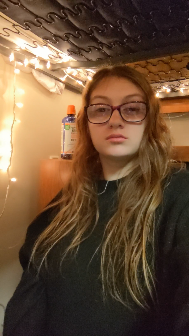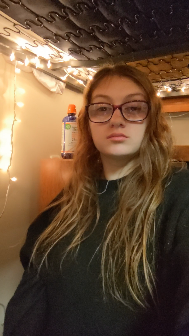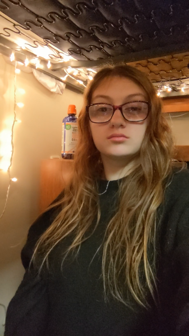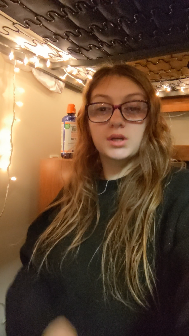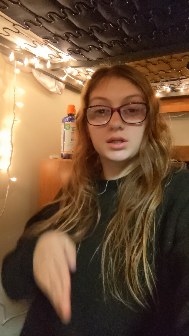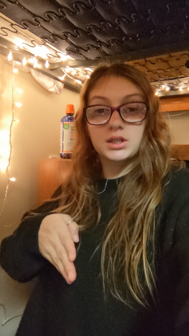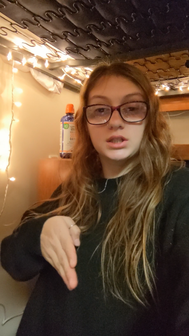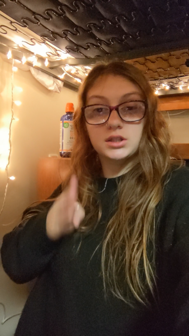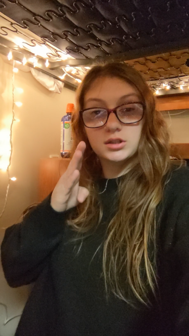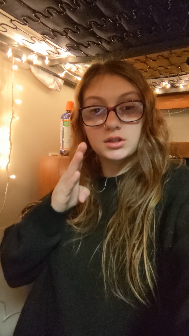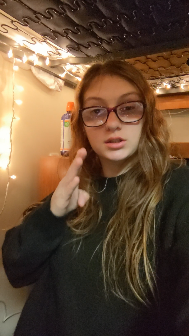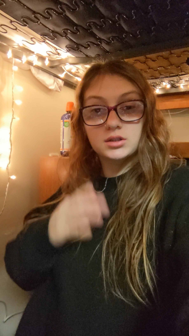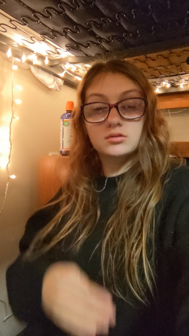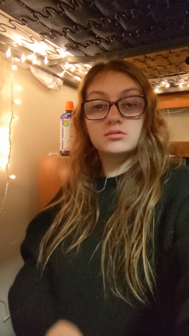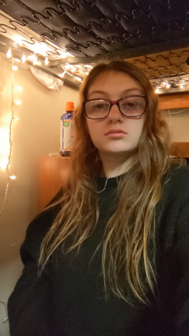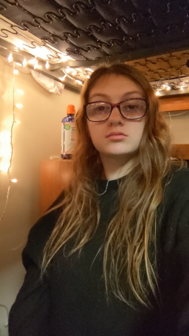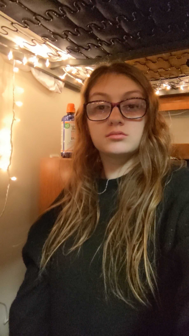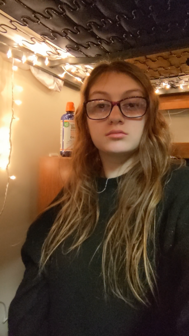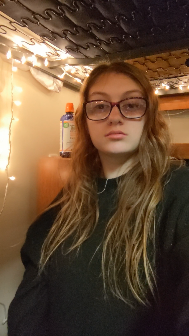kick